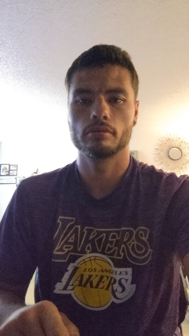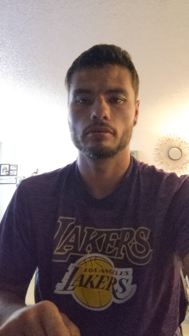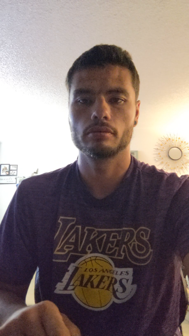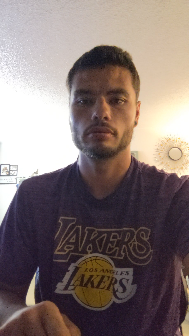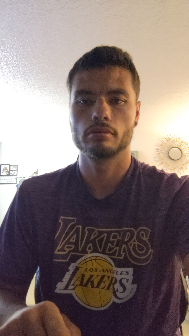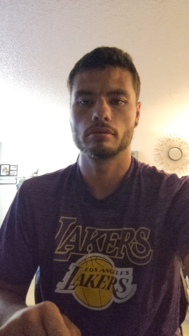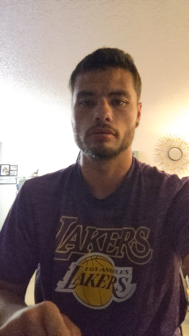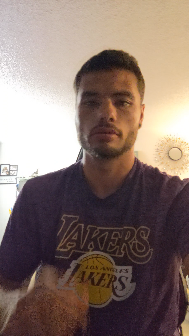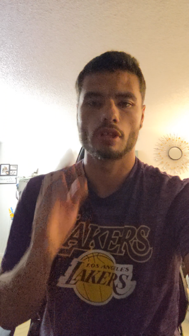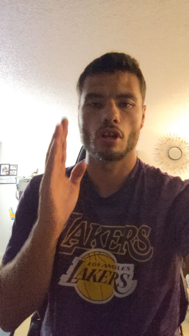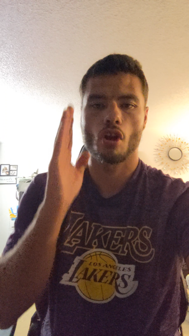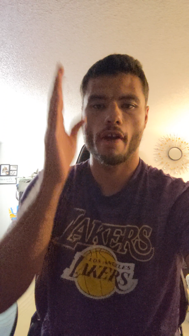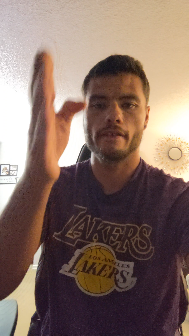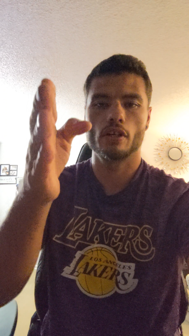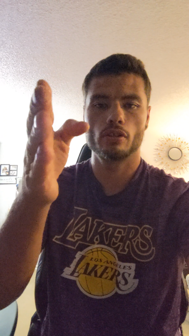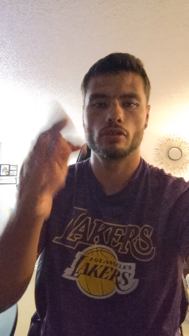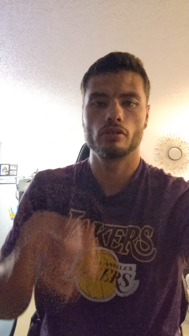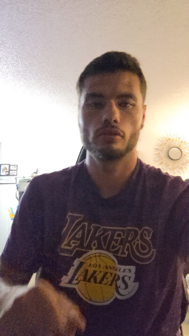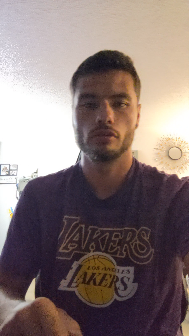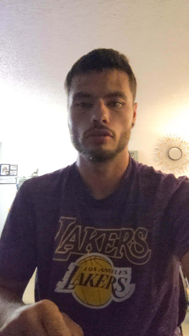over